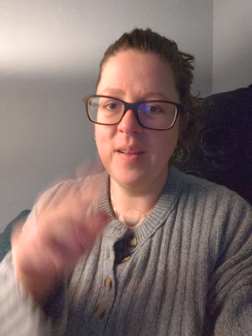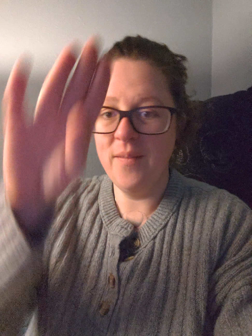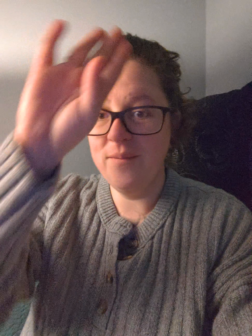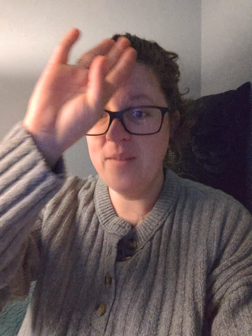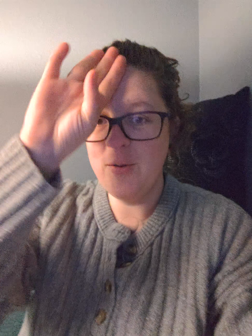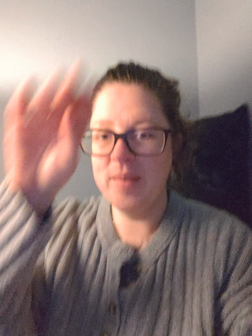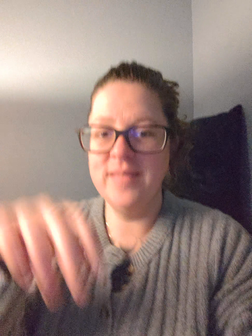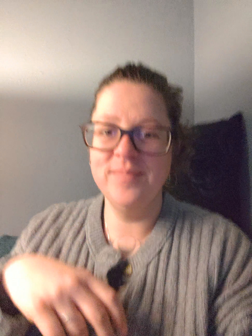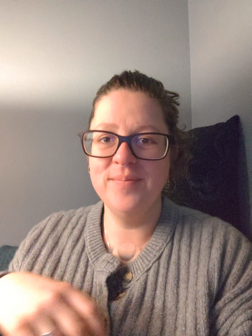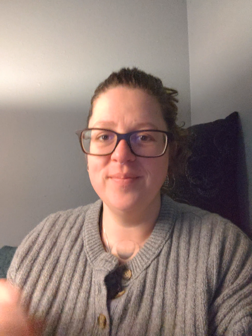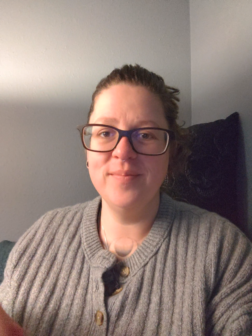fireman